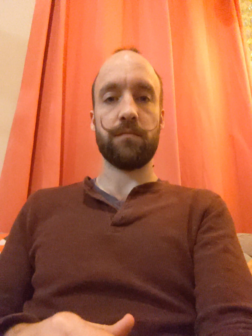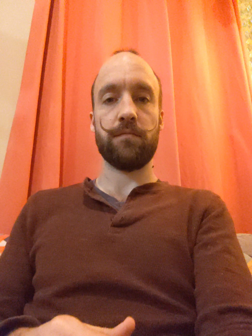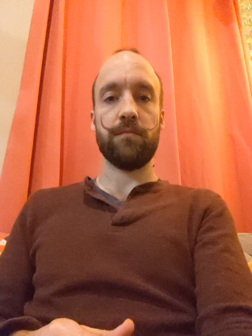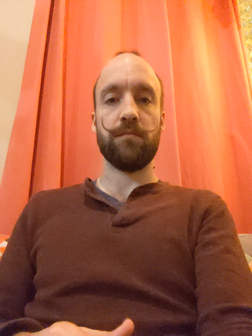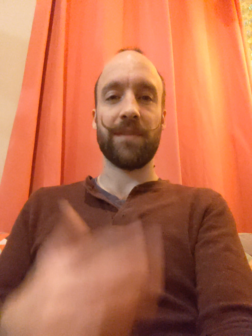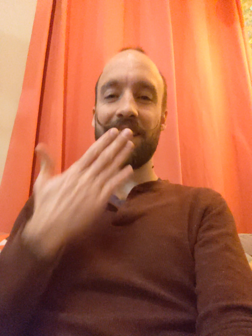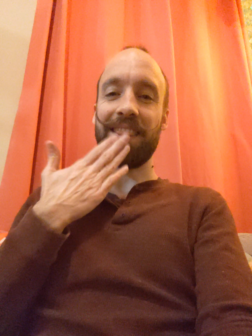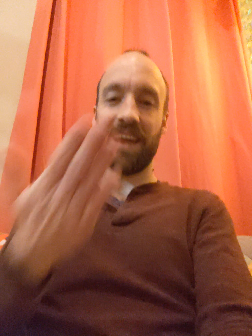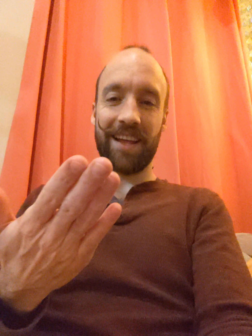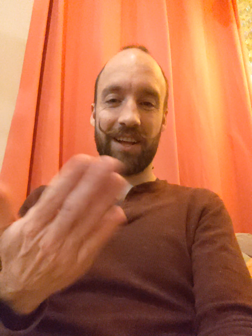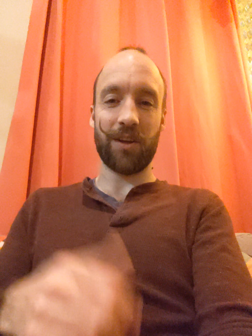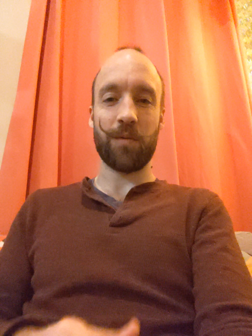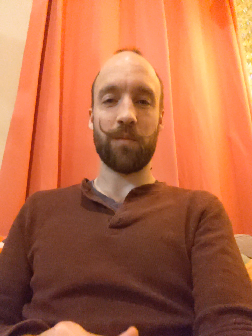thank you